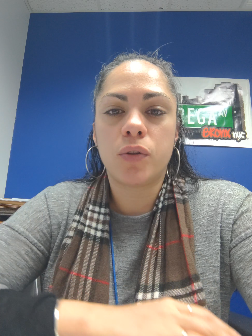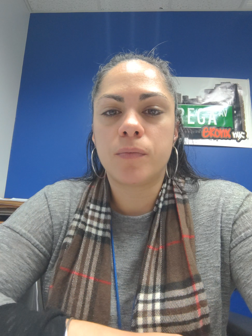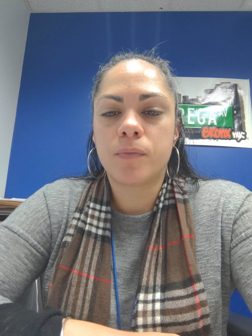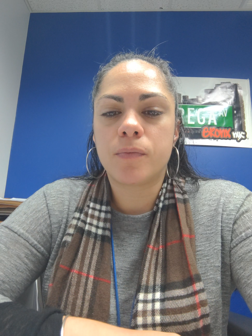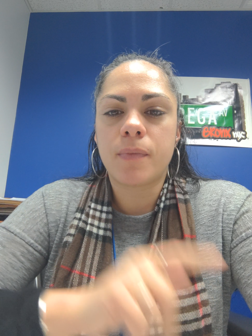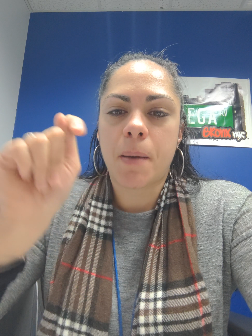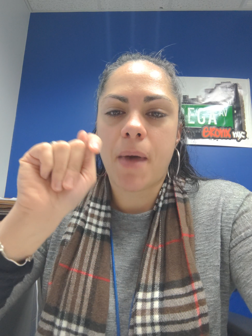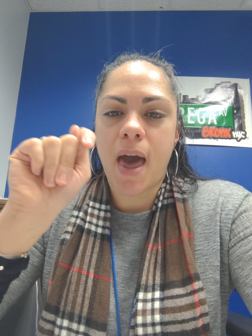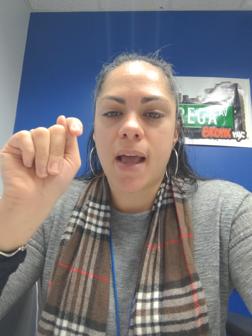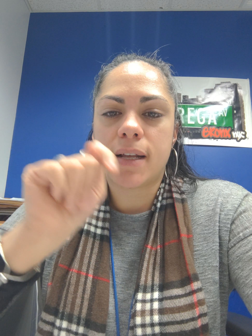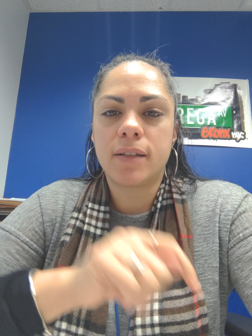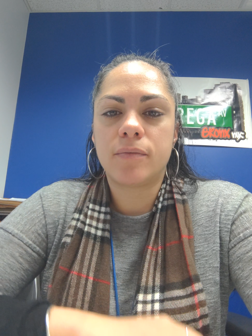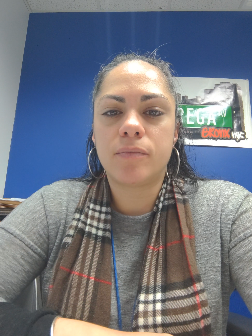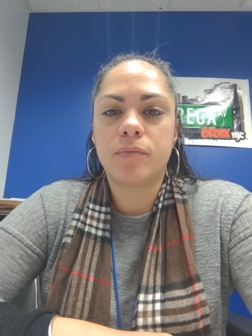potty